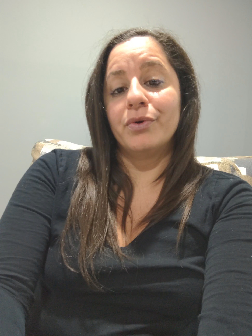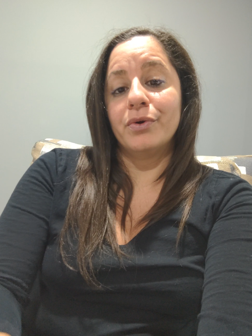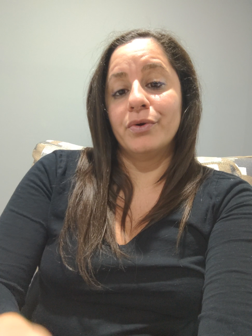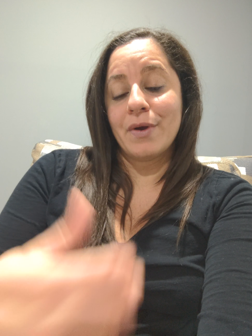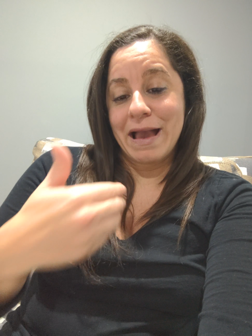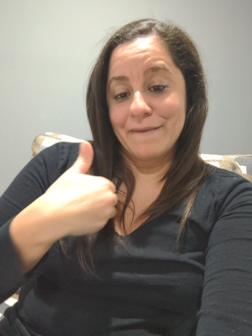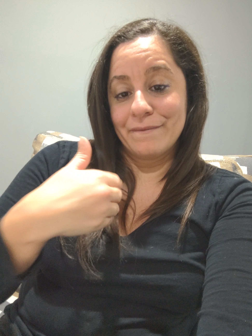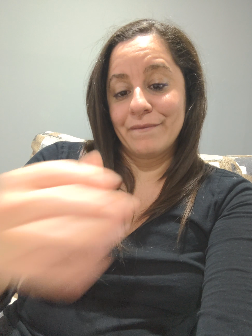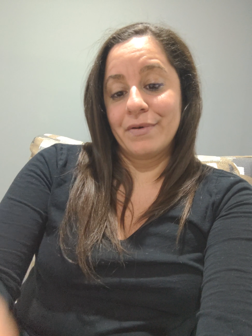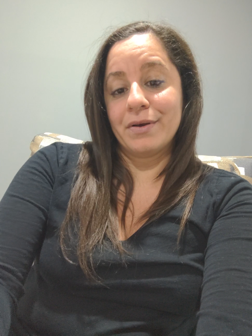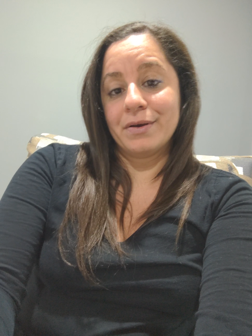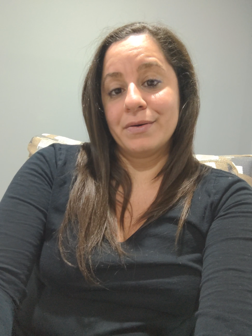have